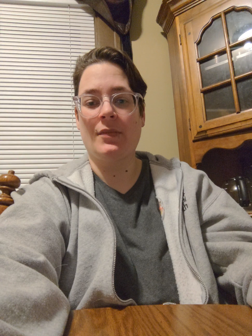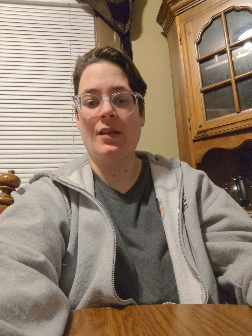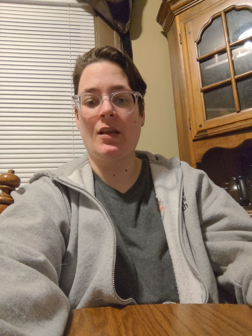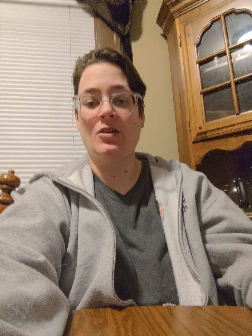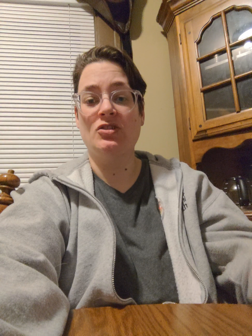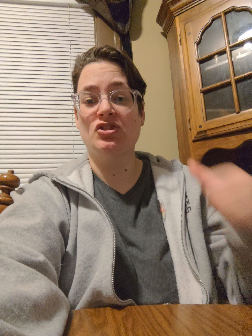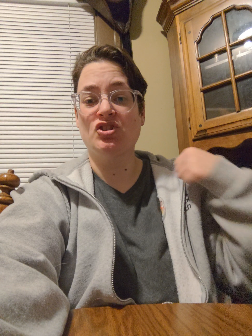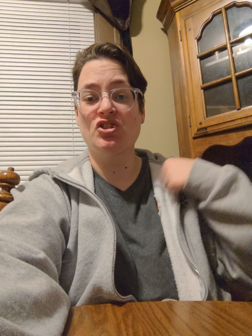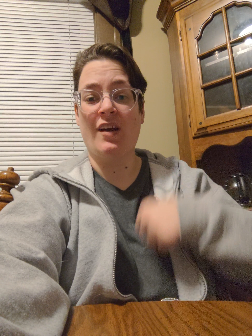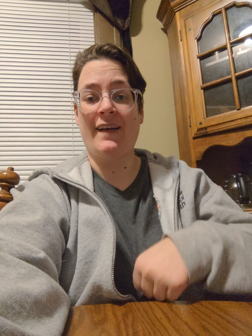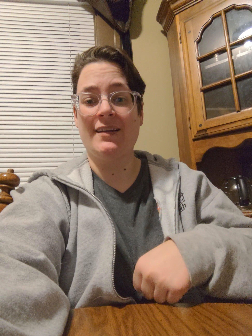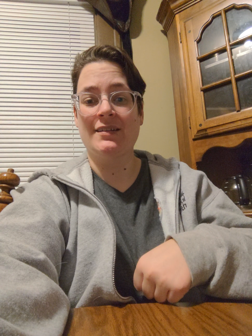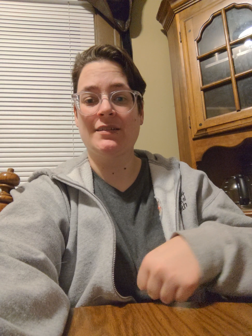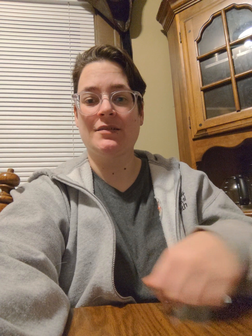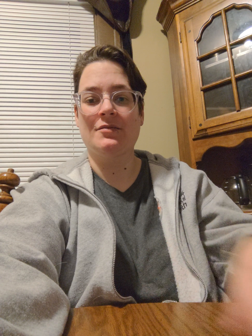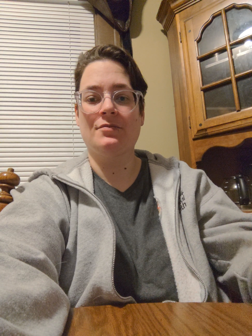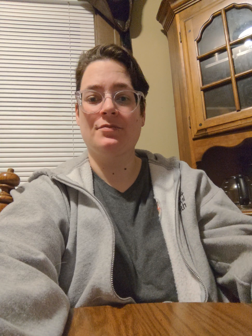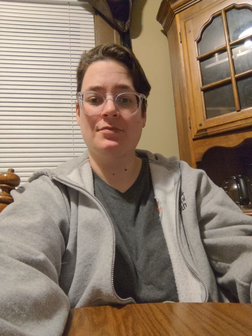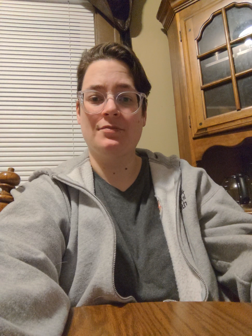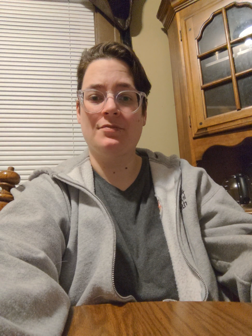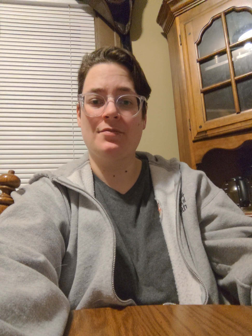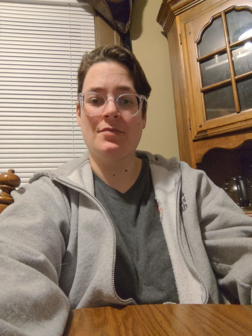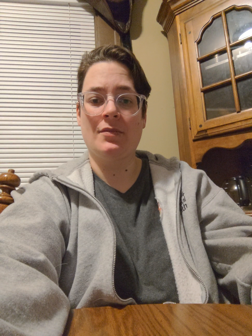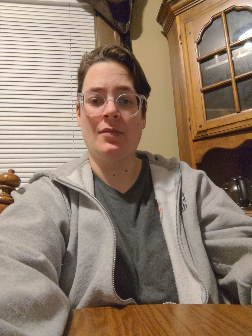jacket